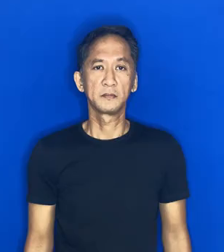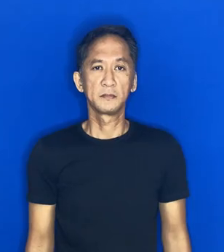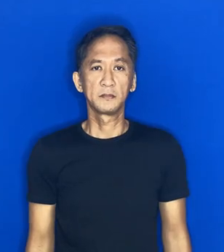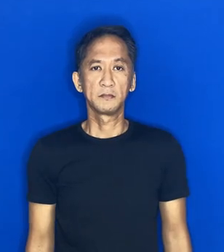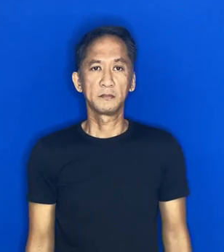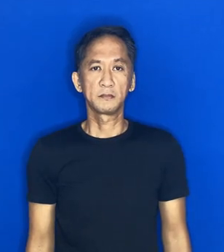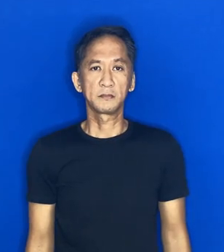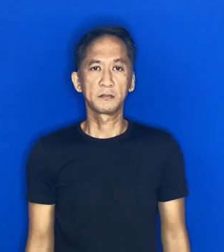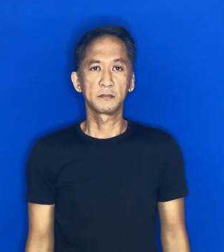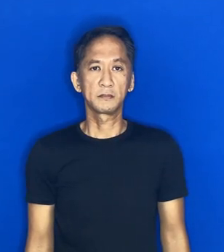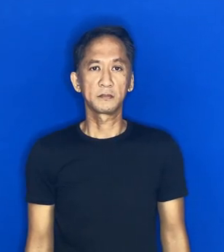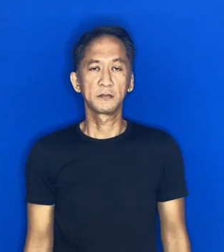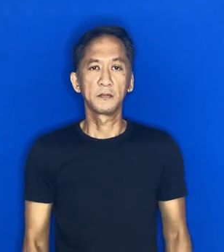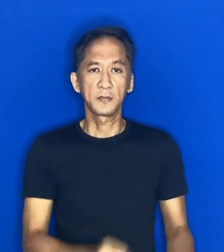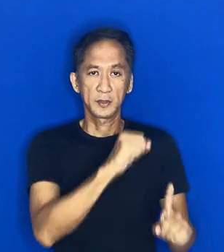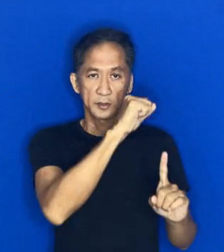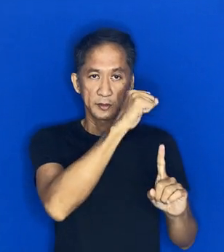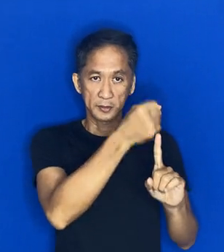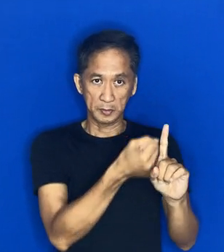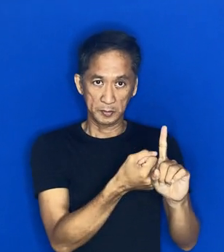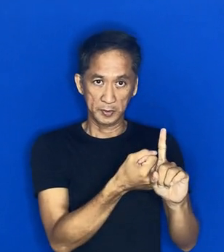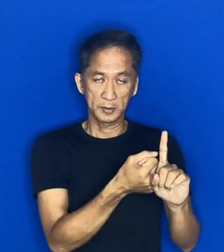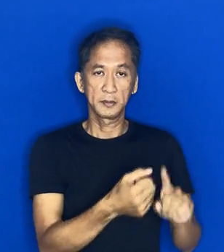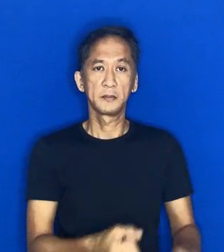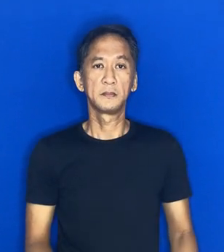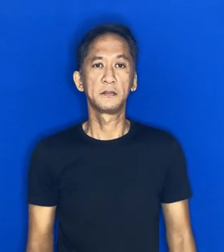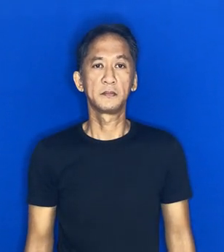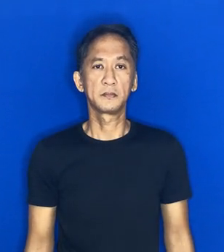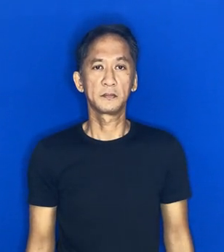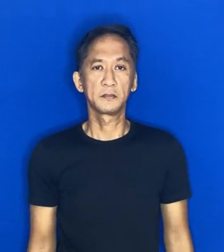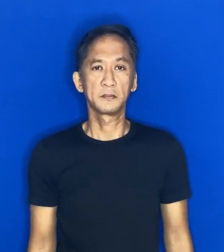september